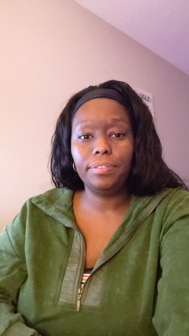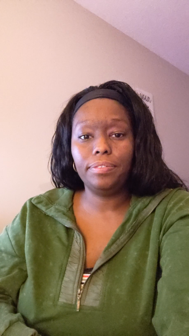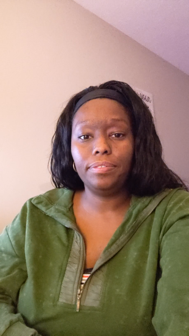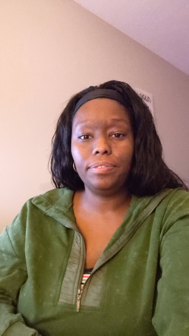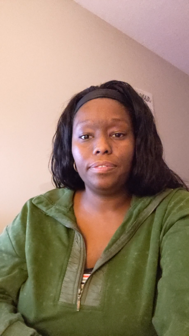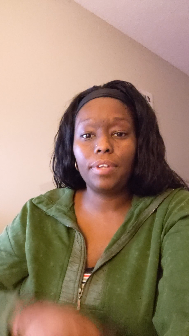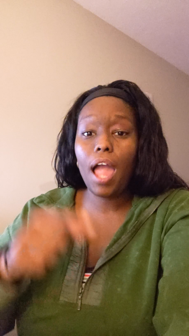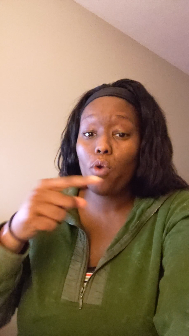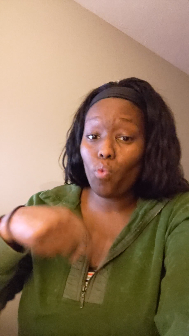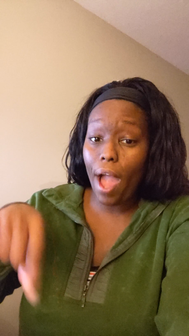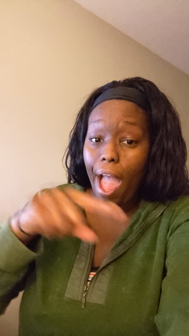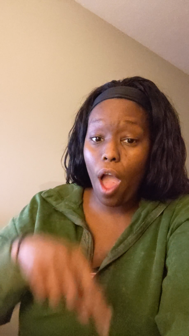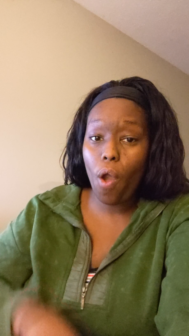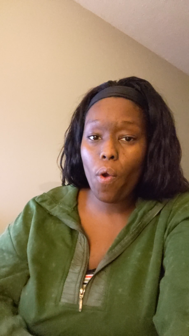around